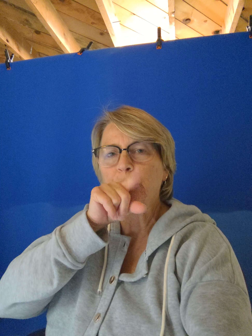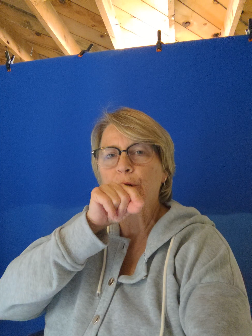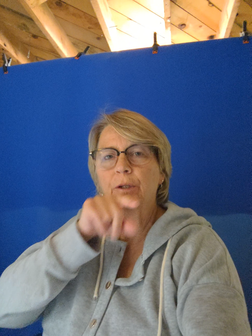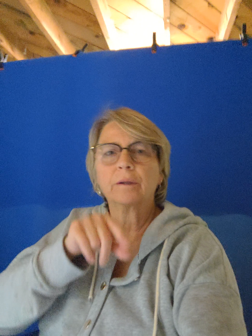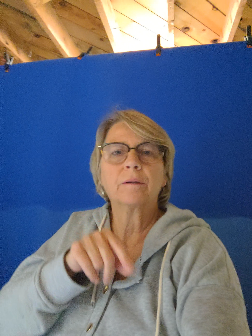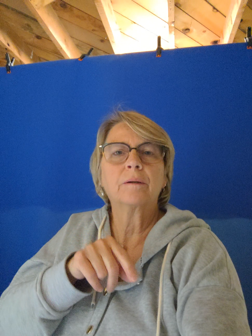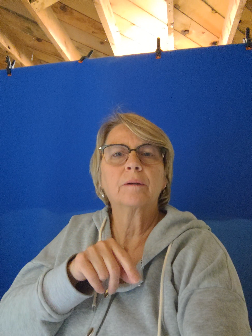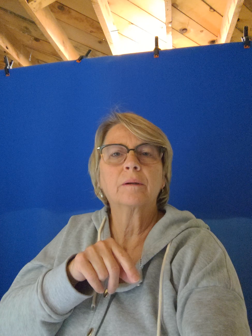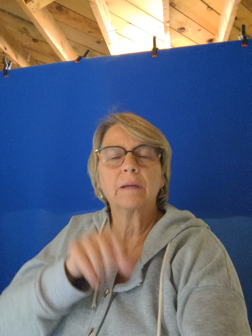bird